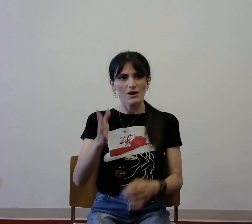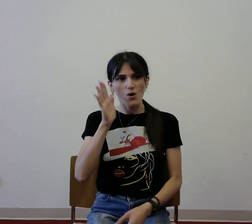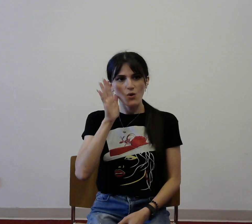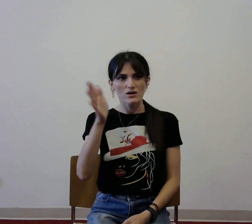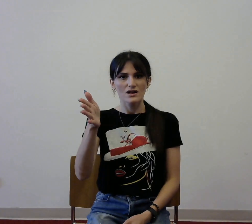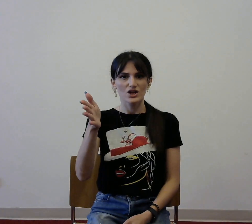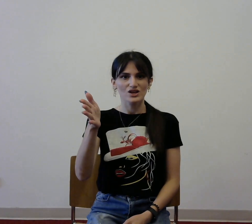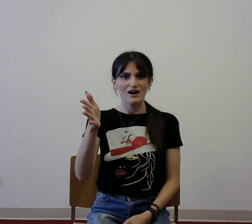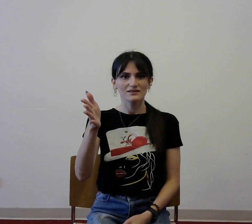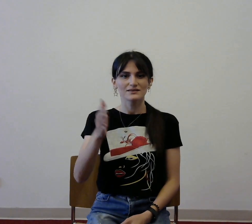olacaq